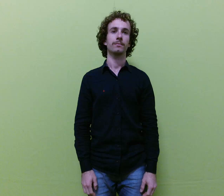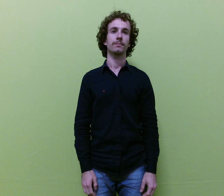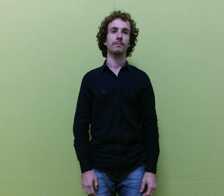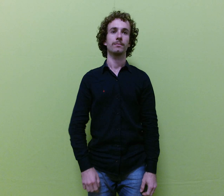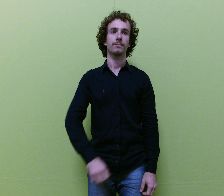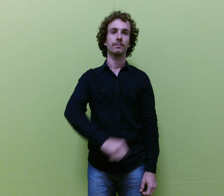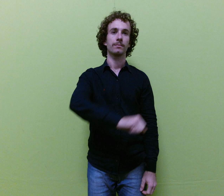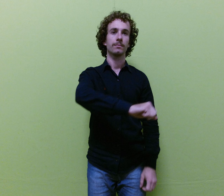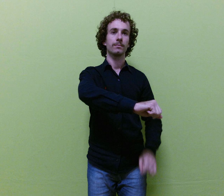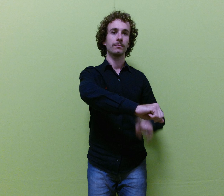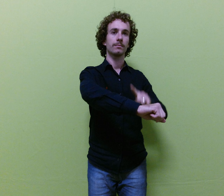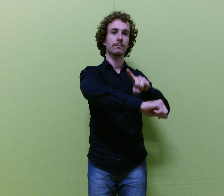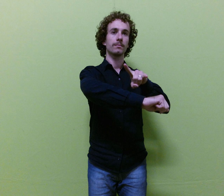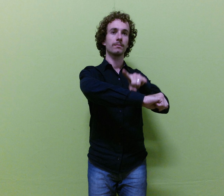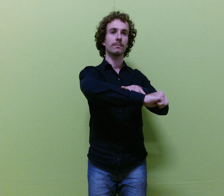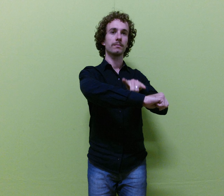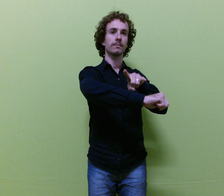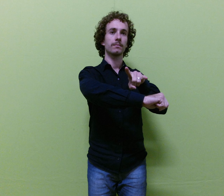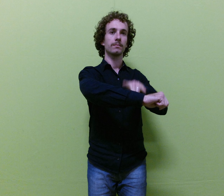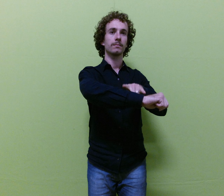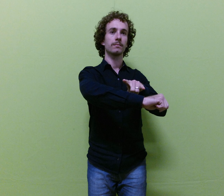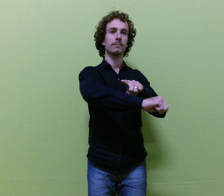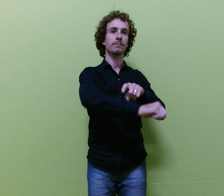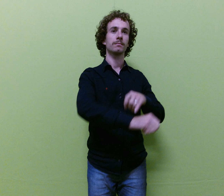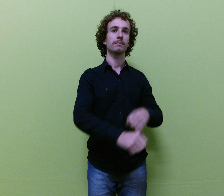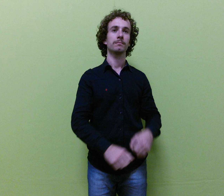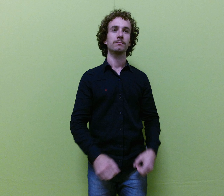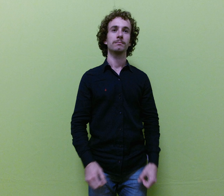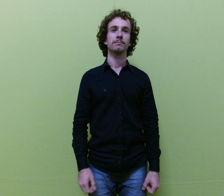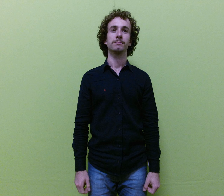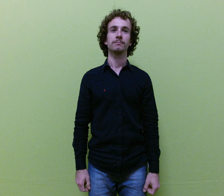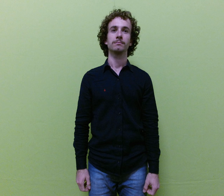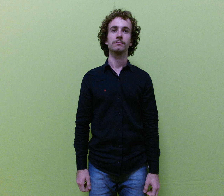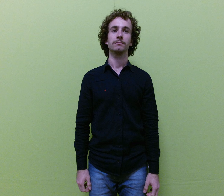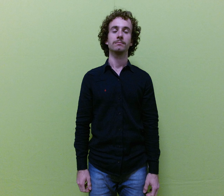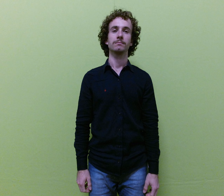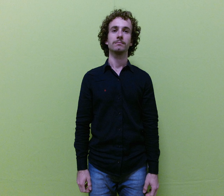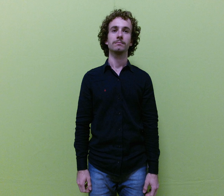banheiro